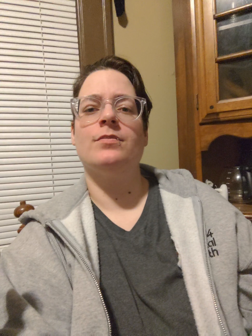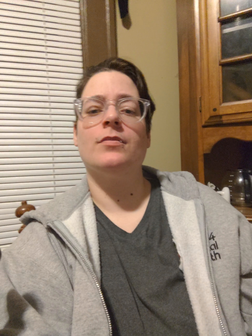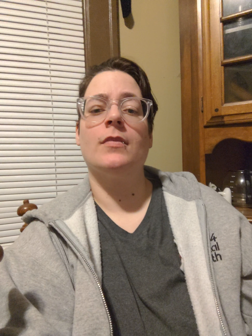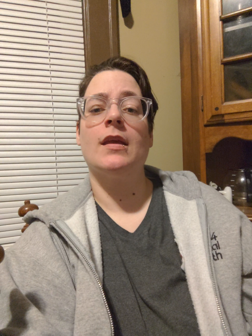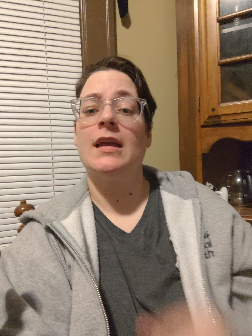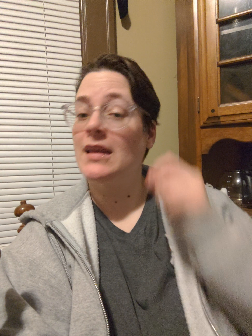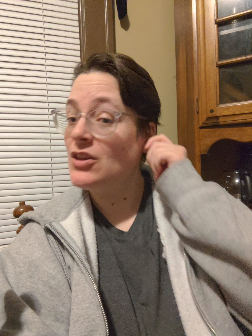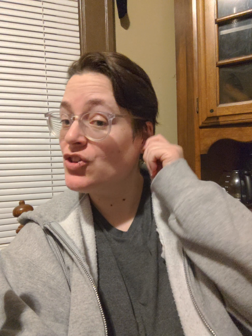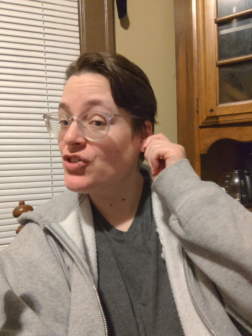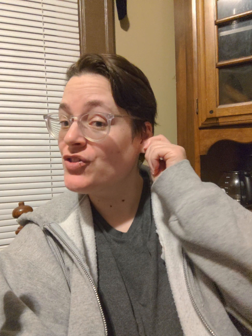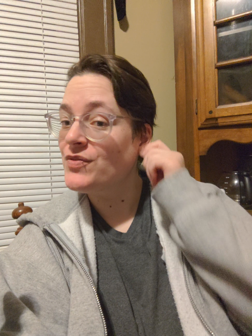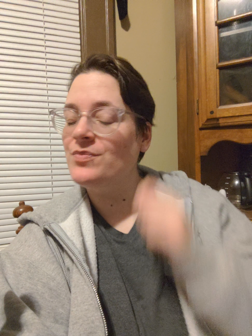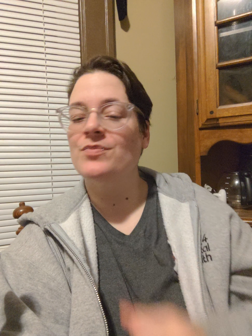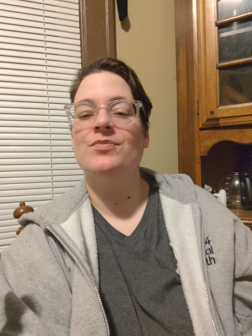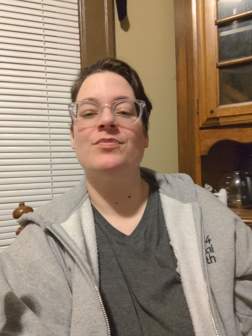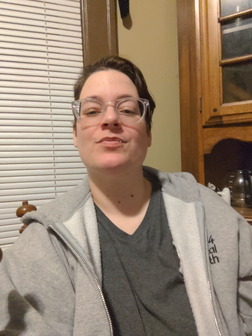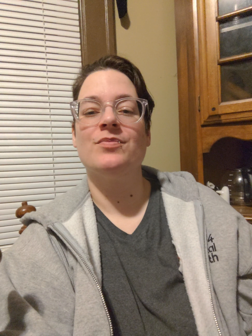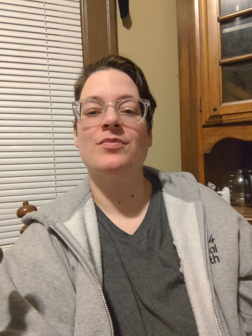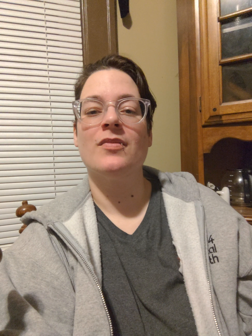ear